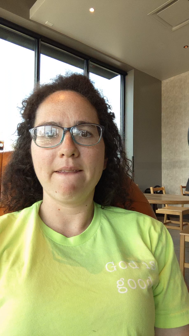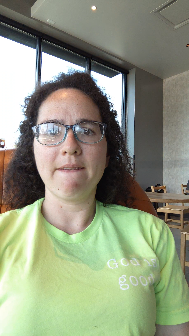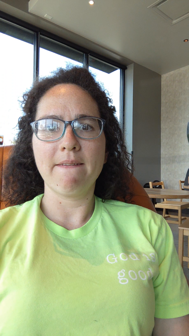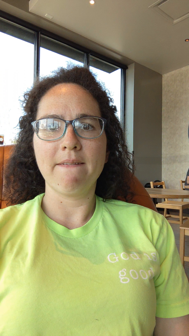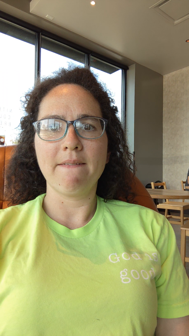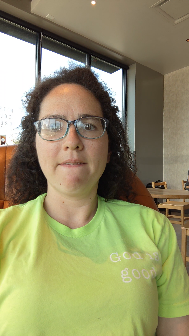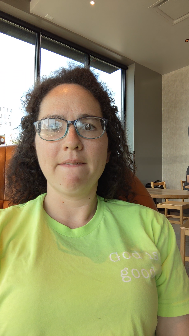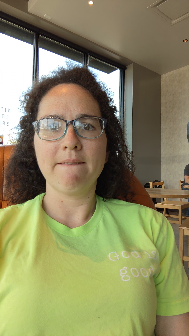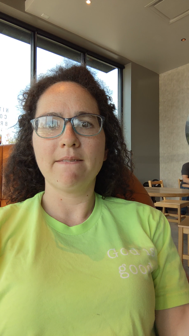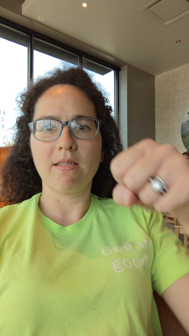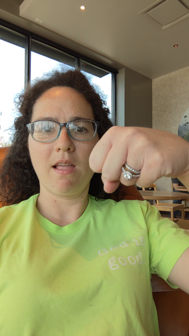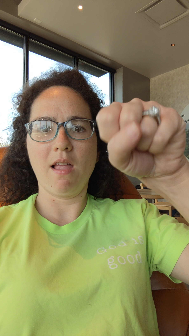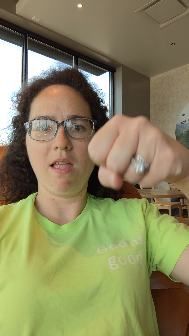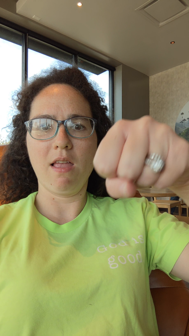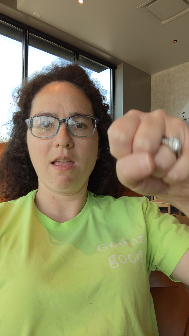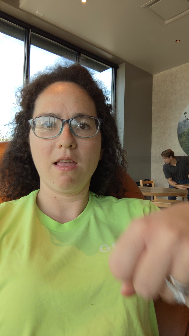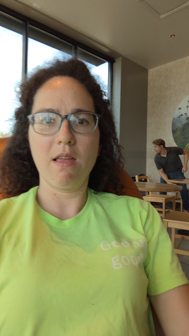motorcycle